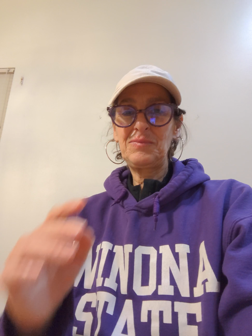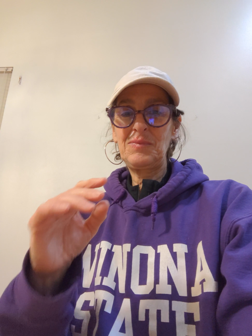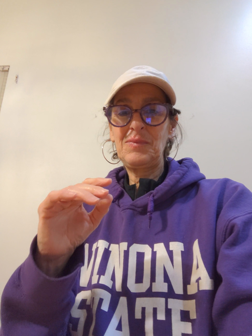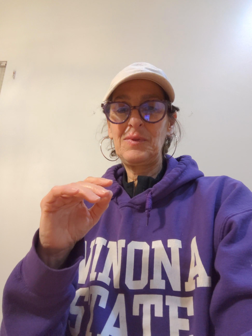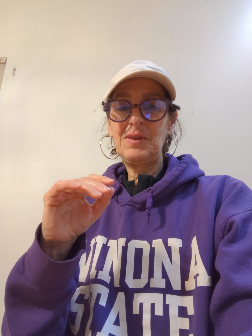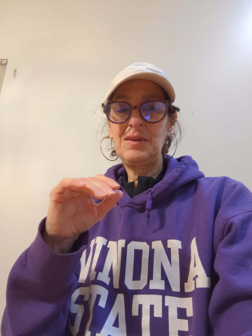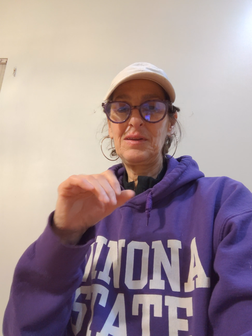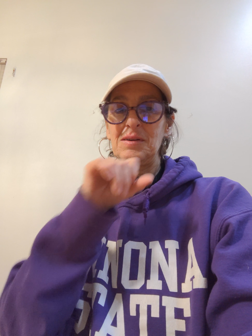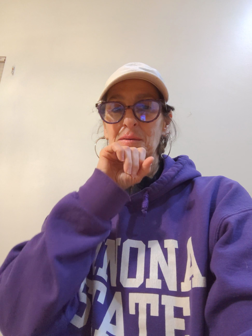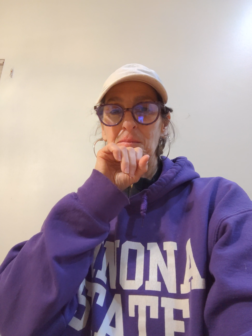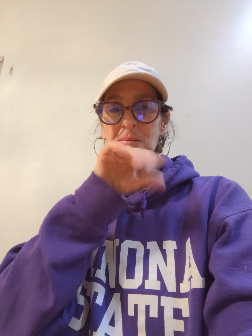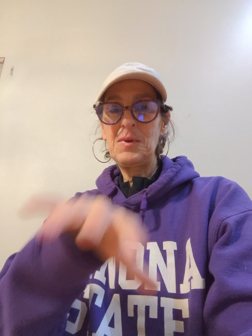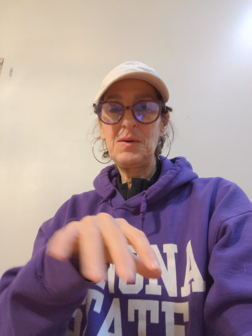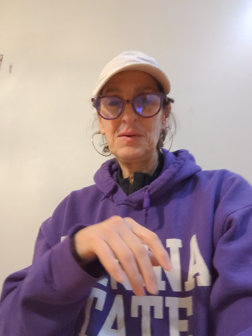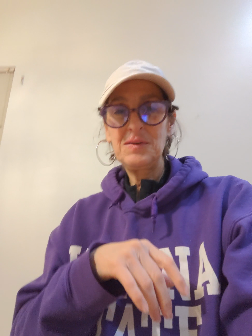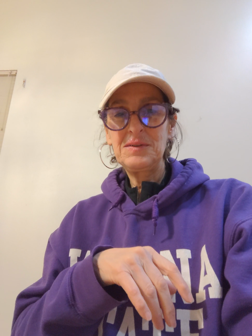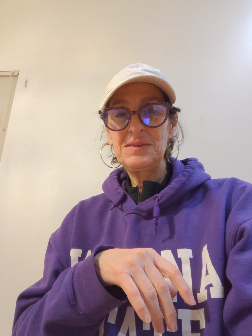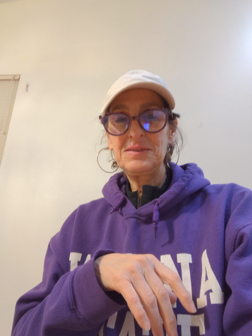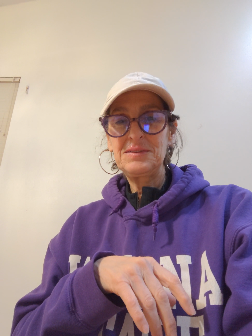blow